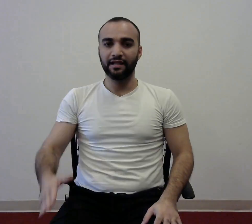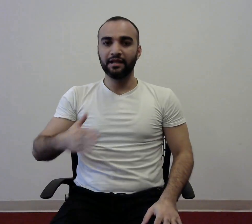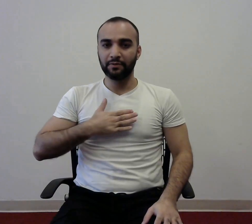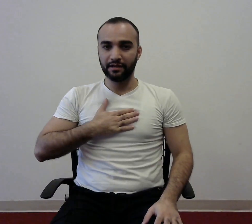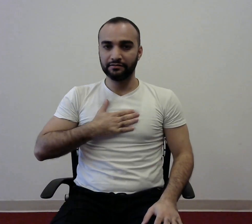mən